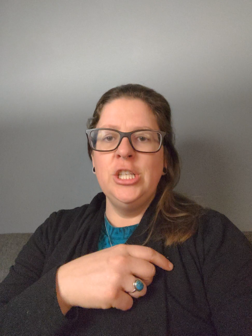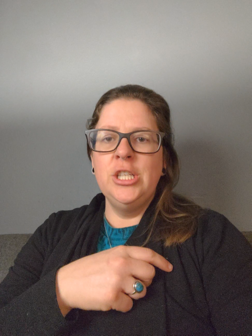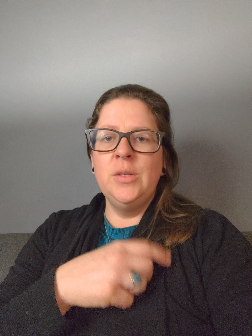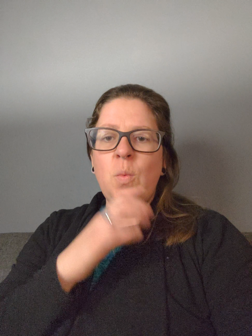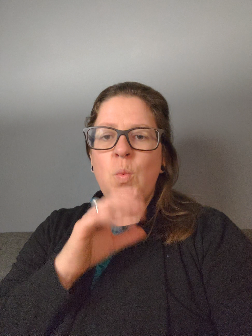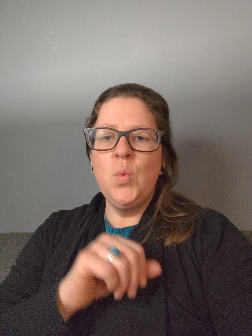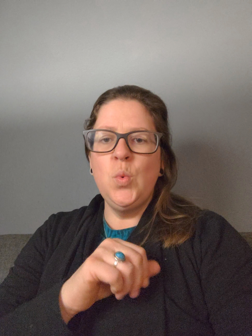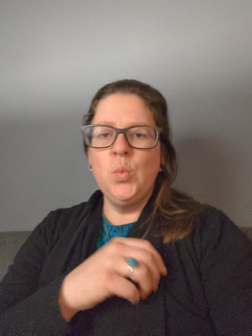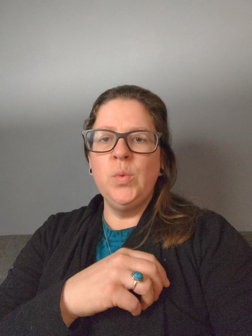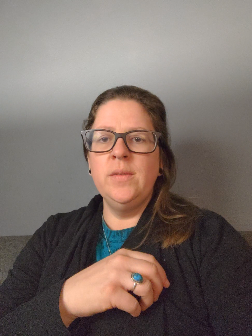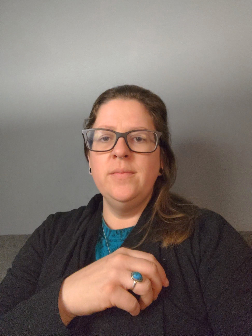old